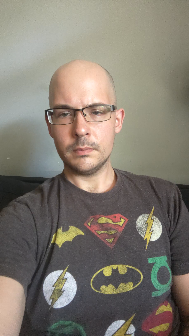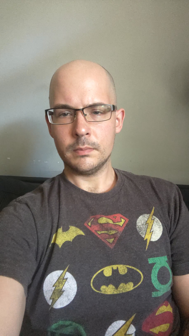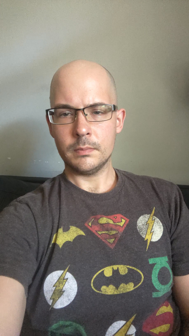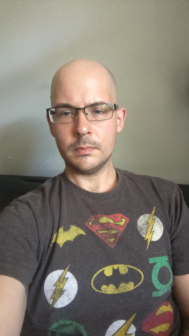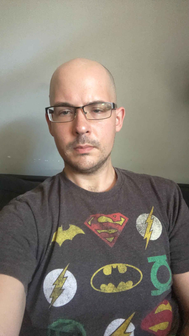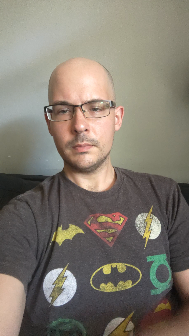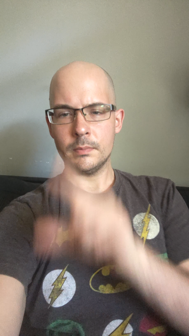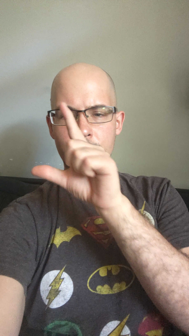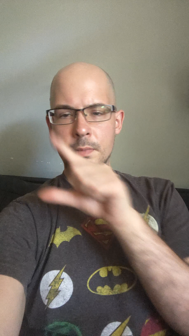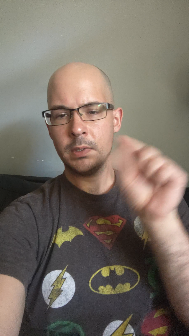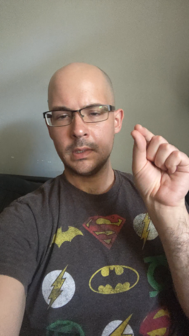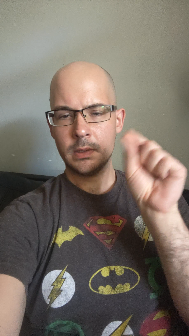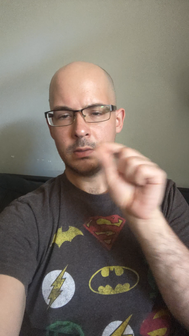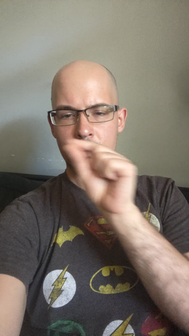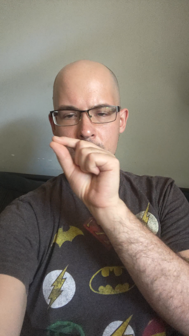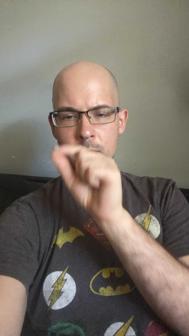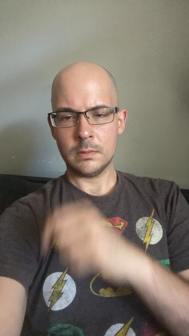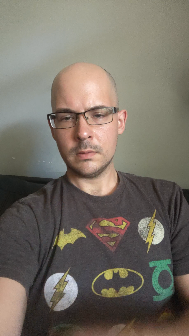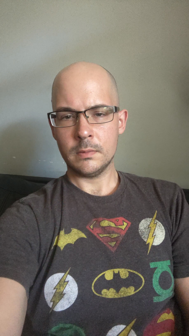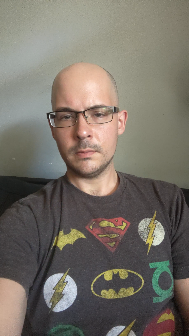peas